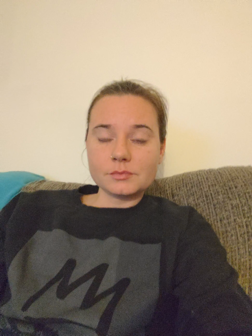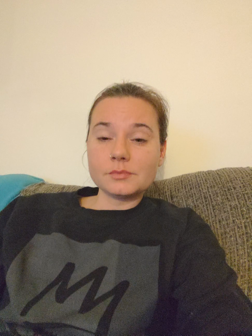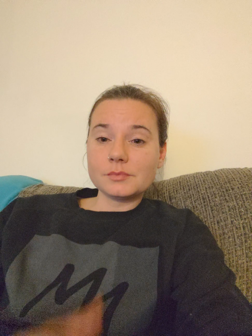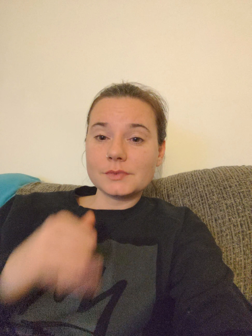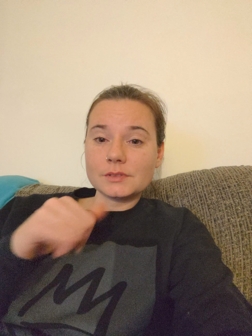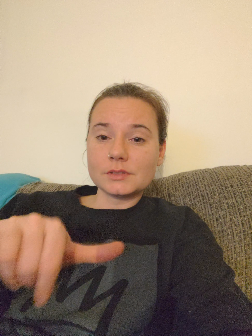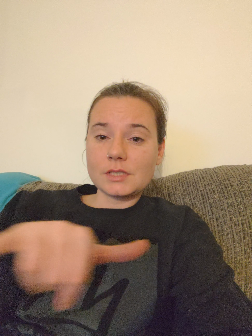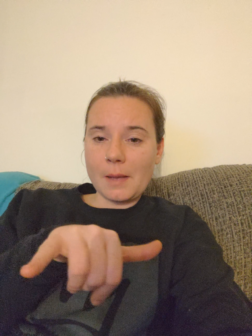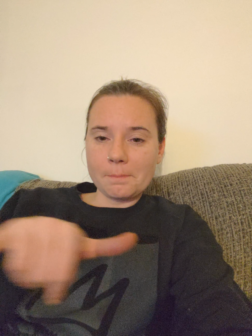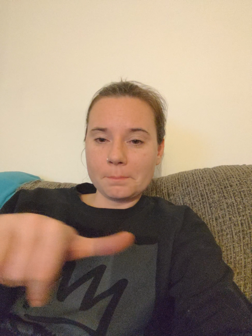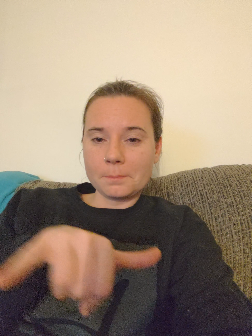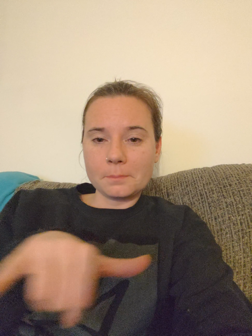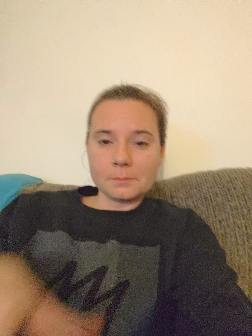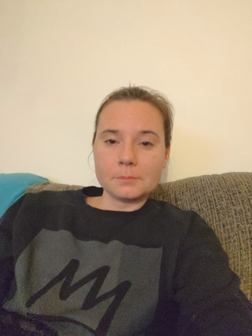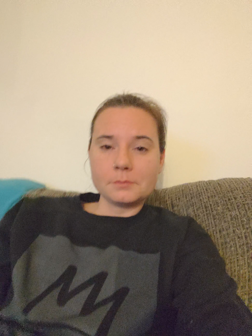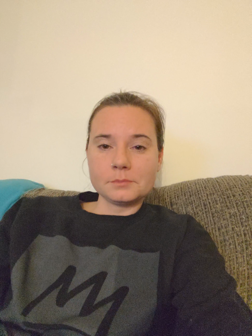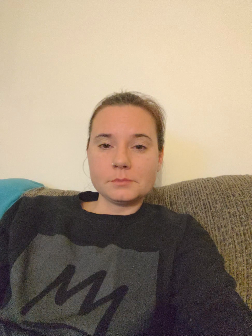same